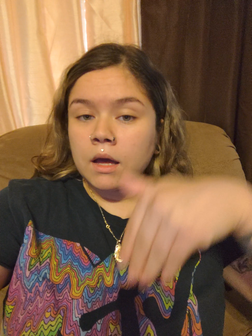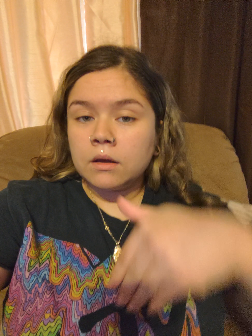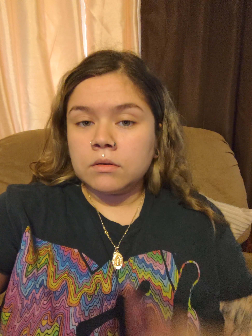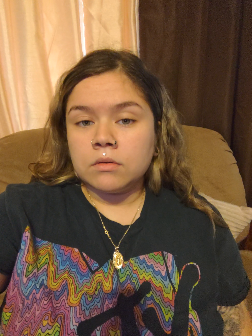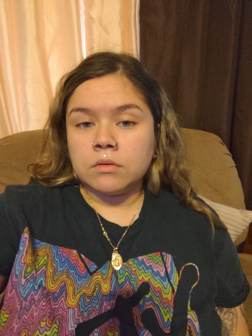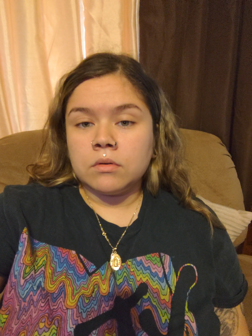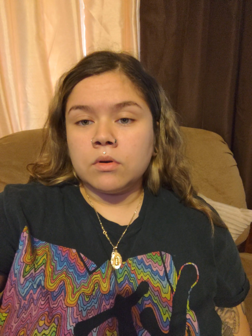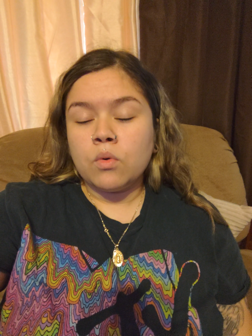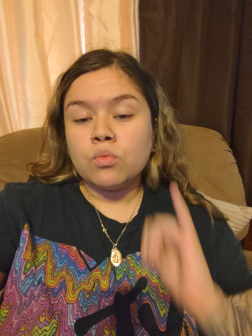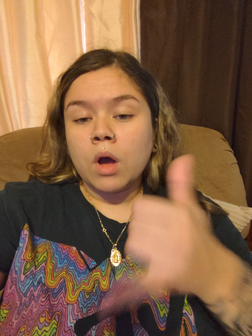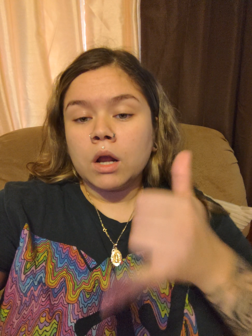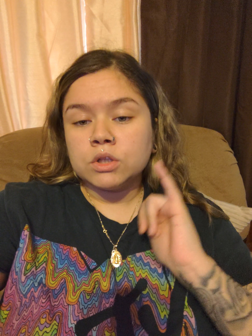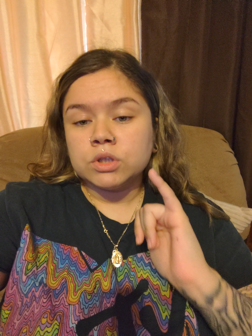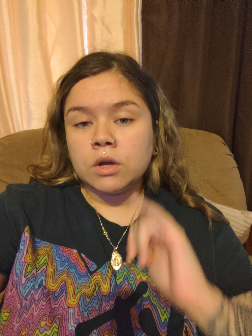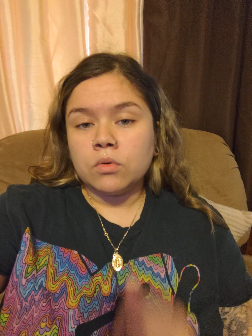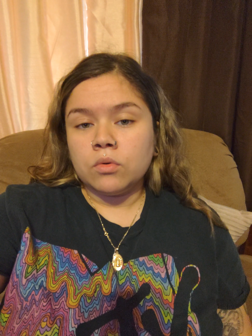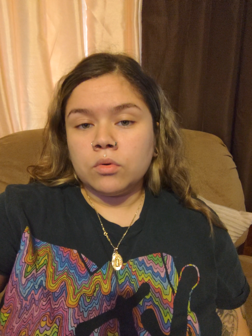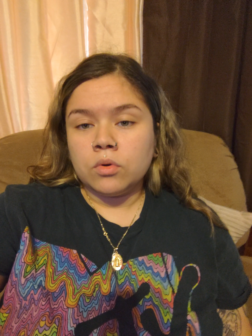rocking chair